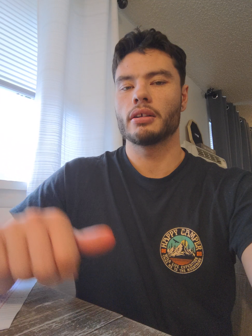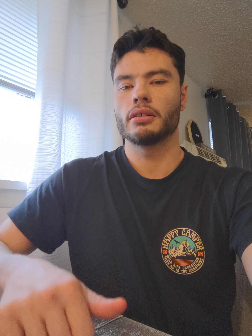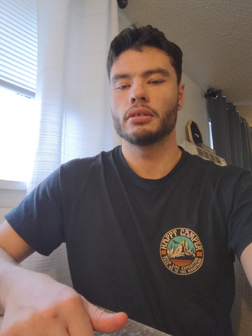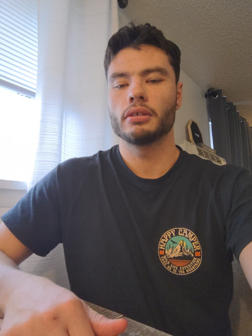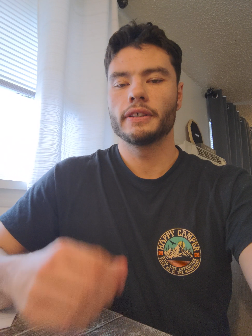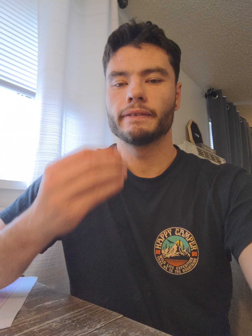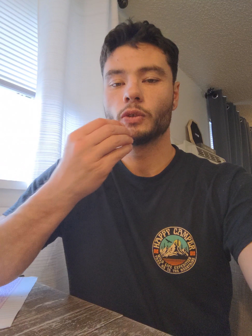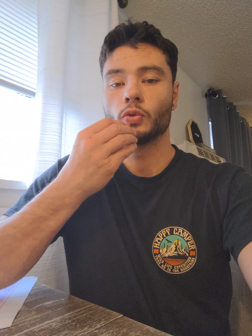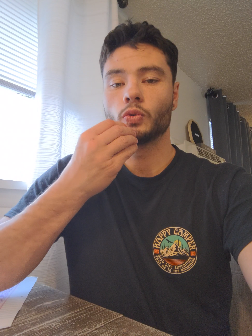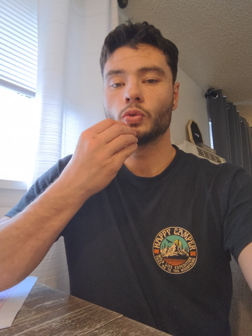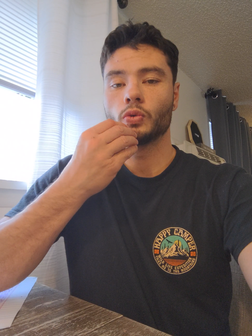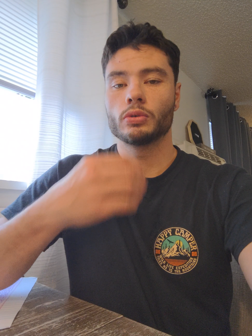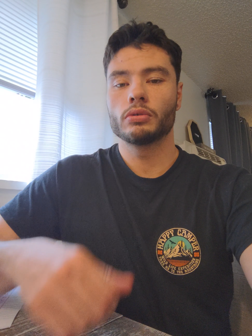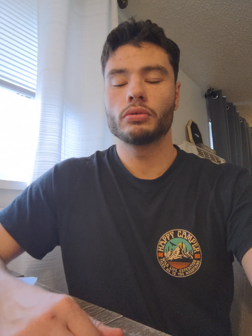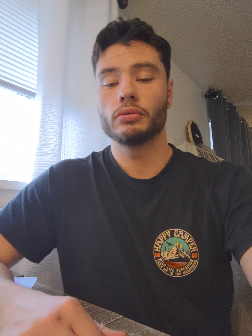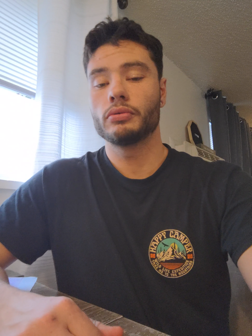food